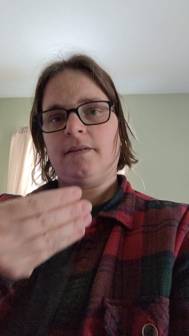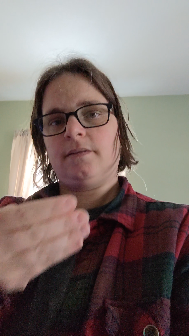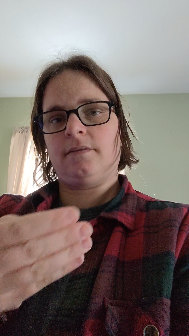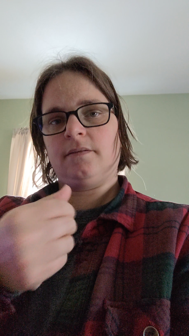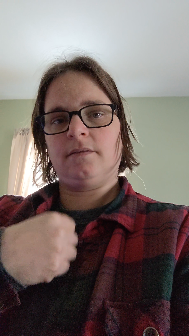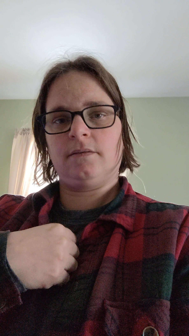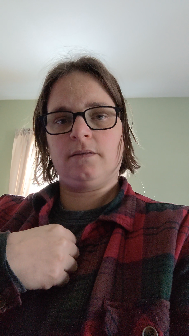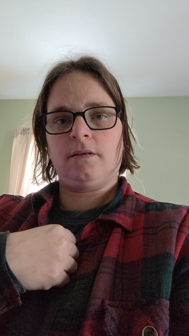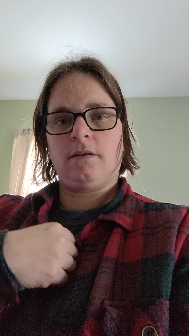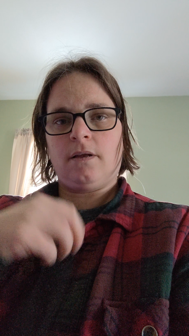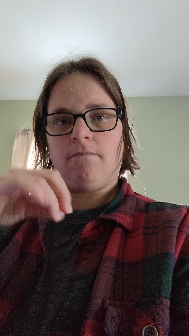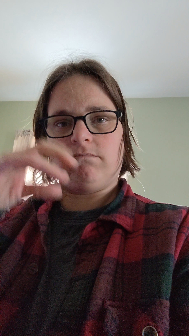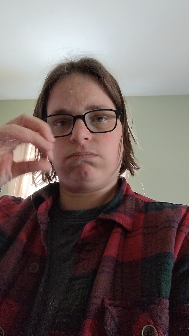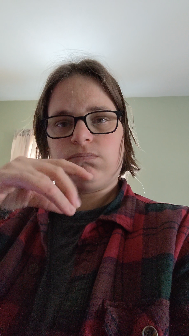bubbles